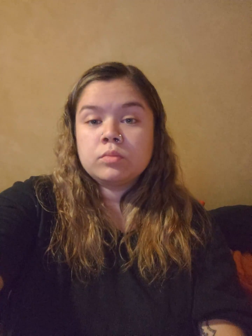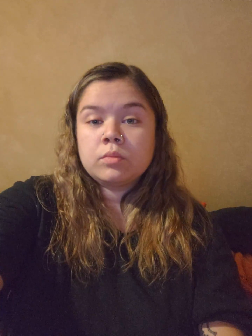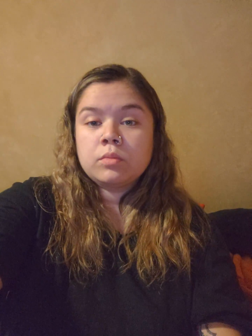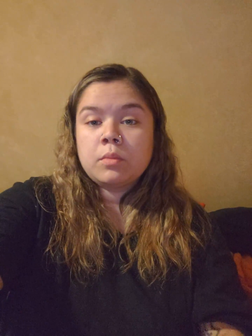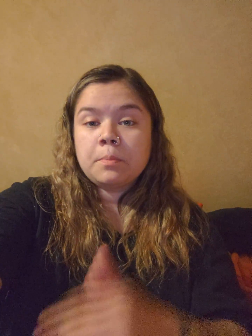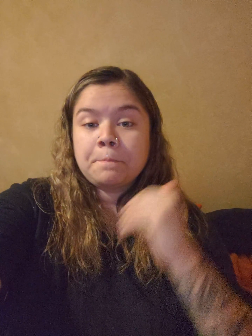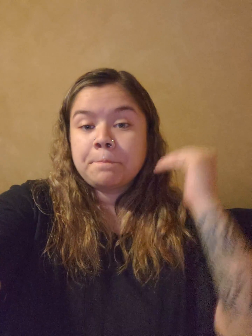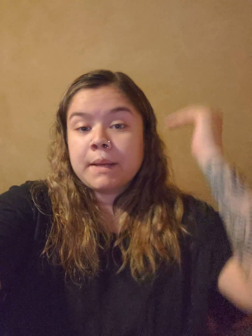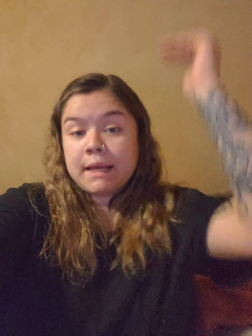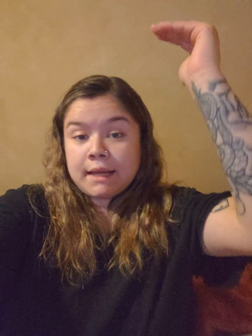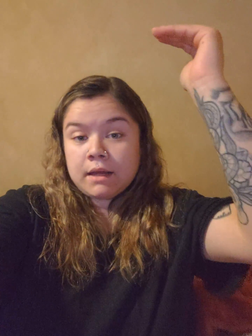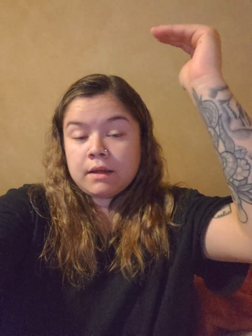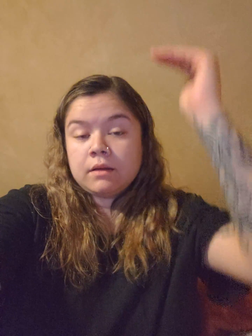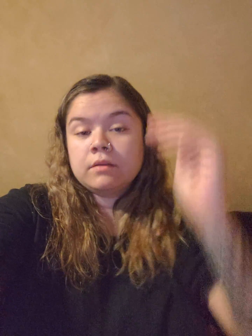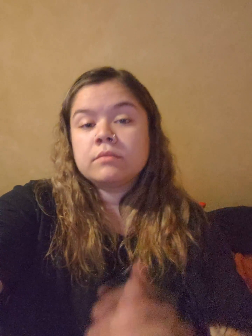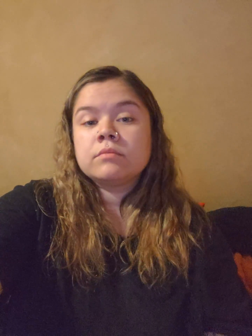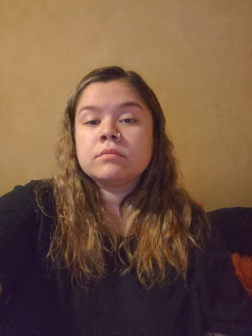big